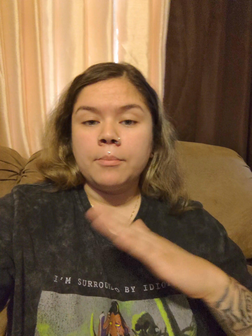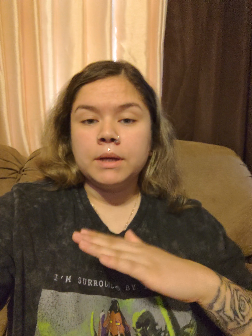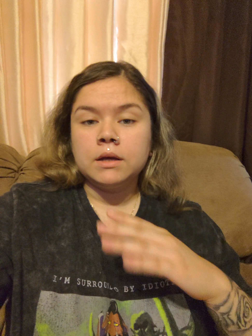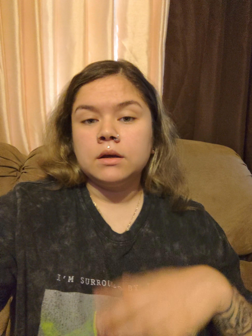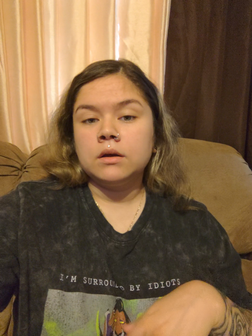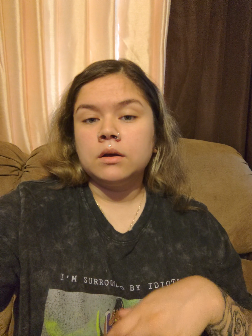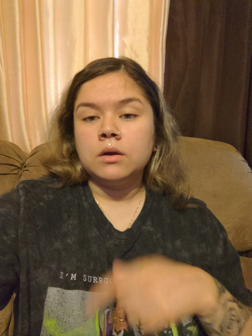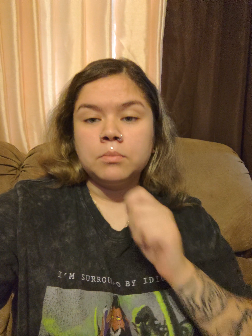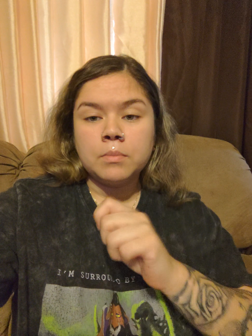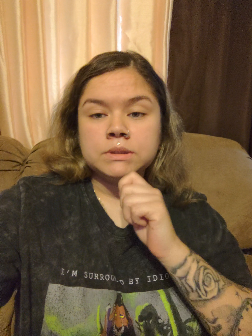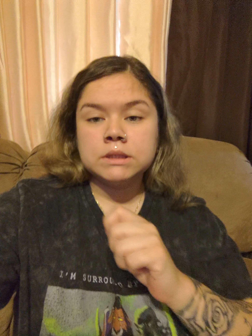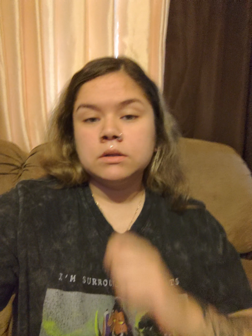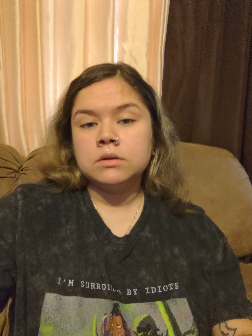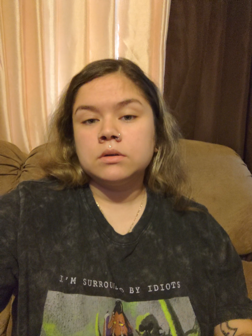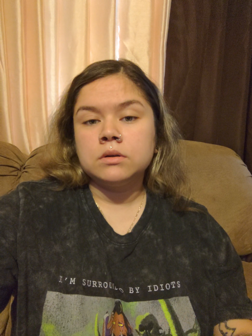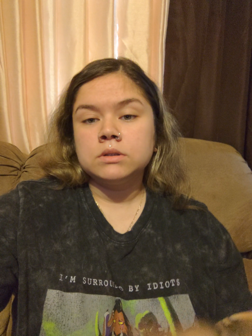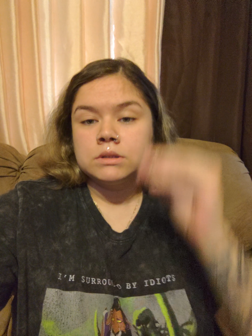popsicle